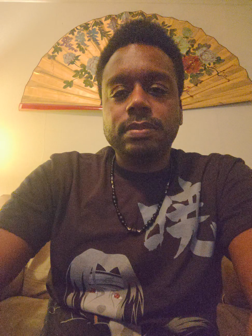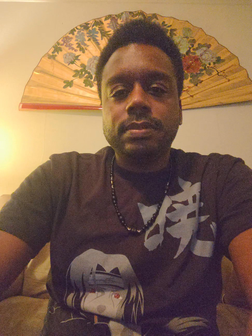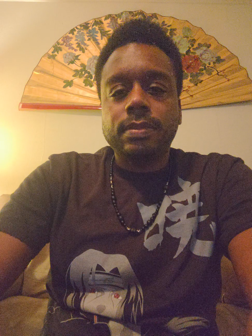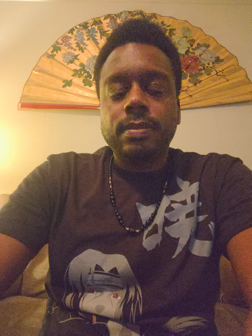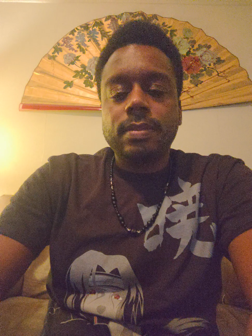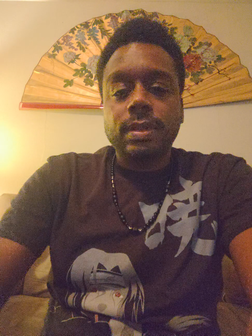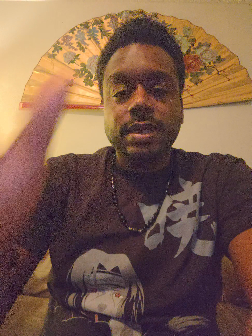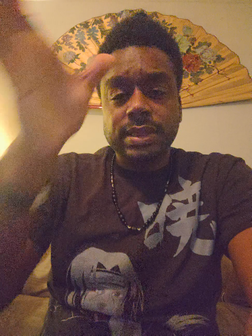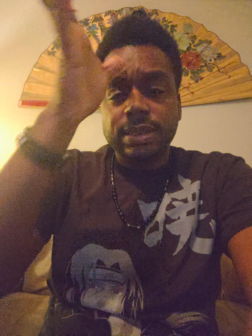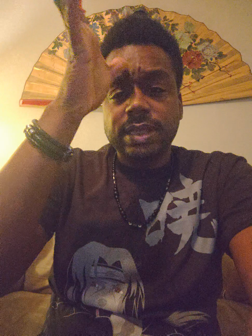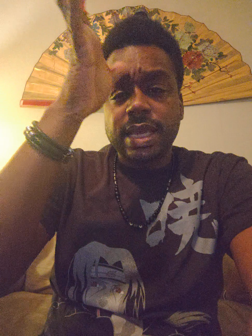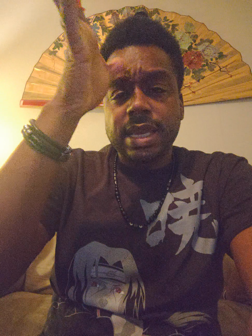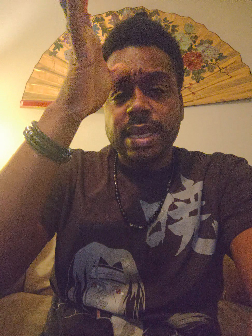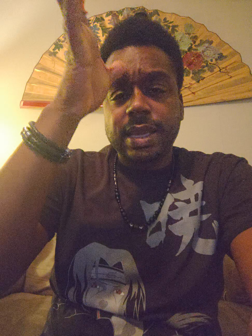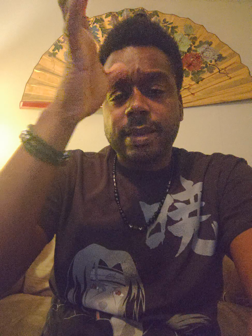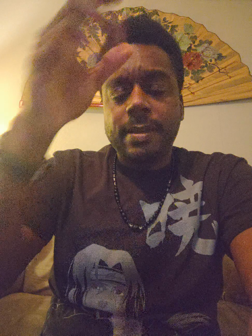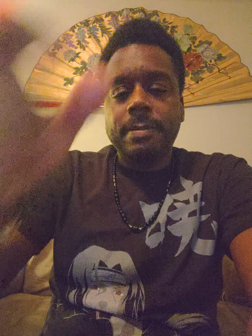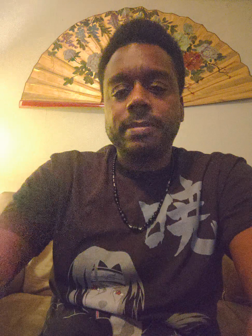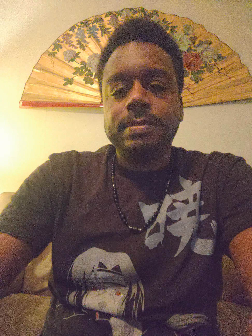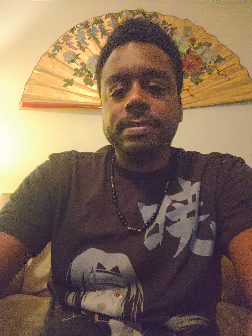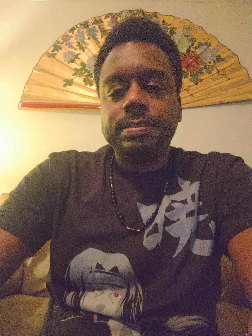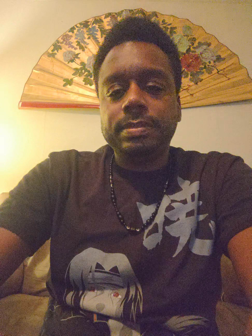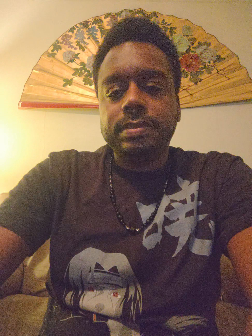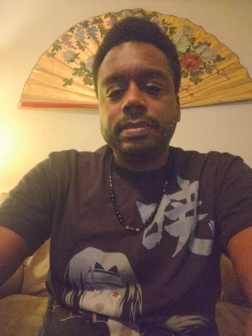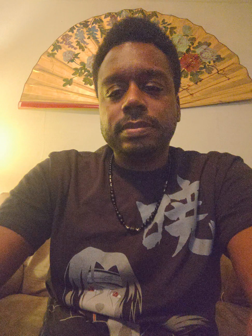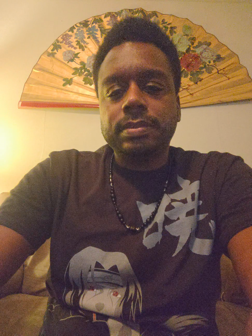dad